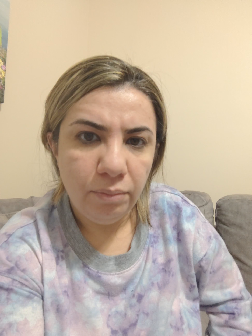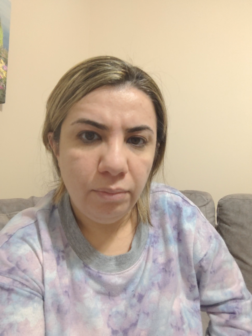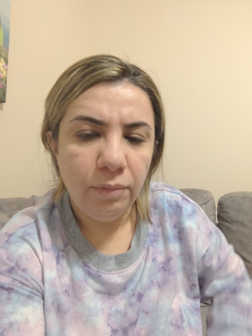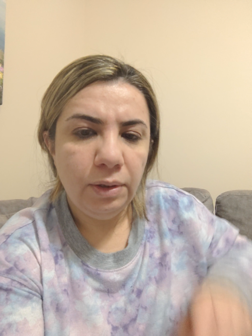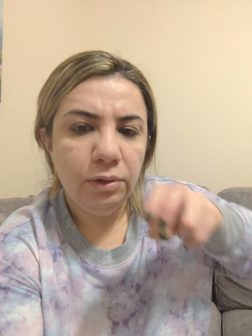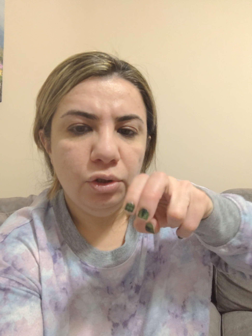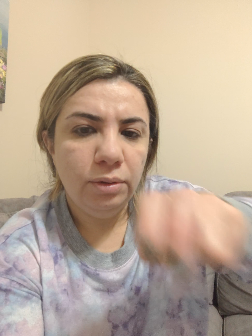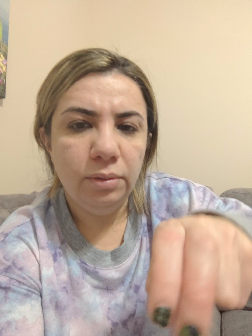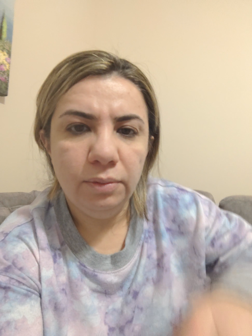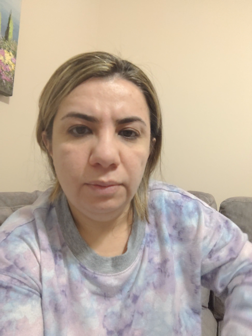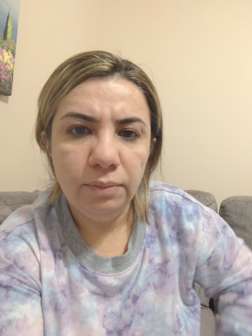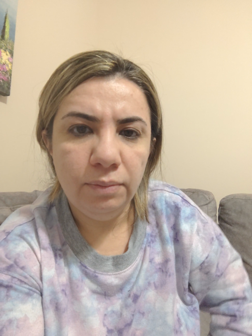ride